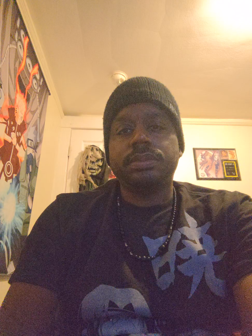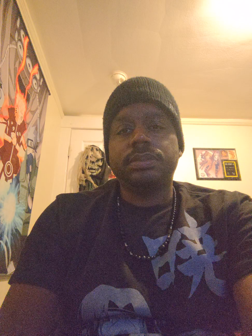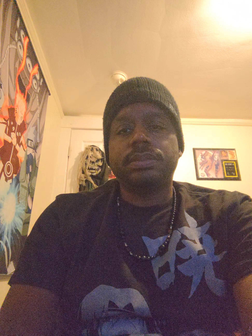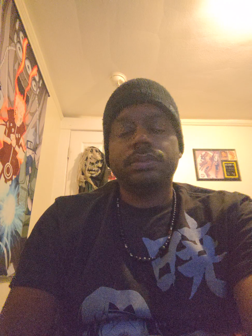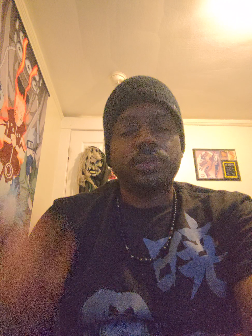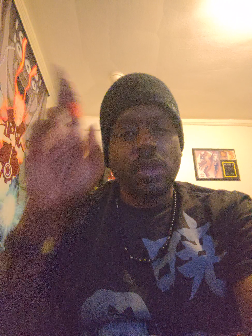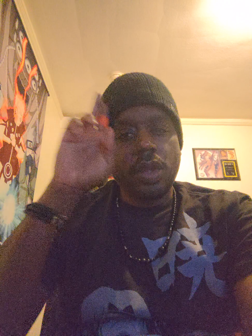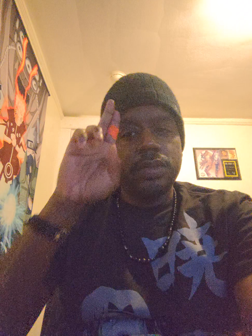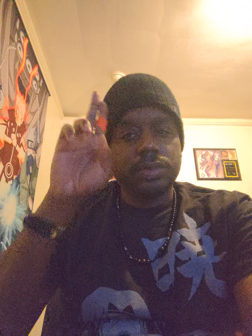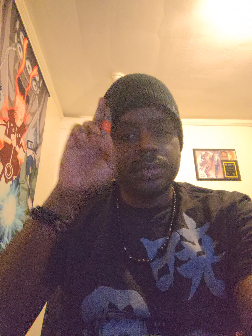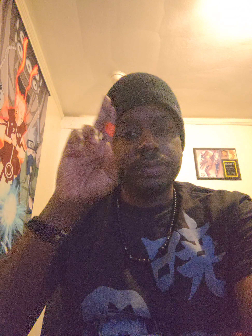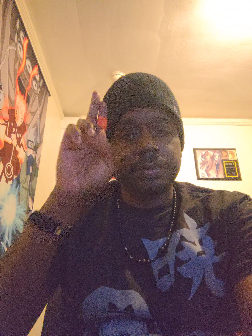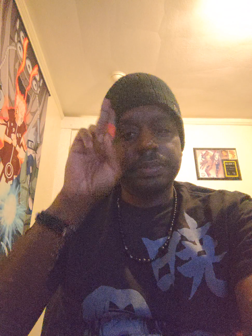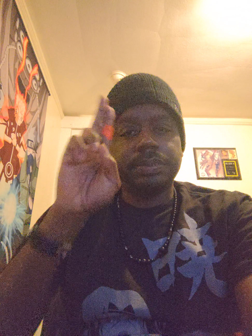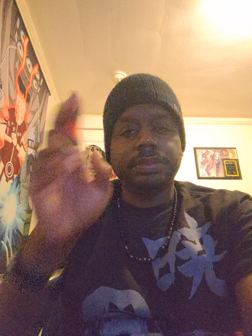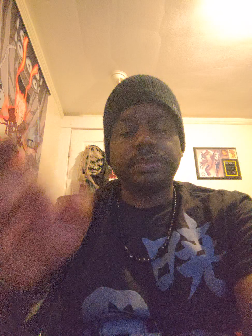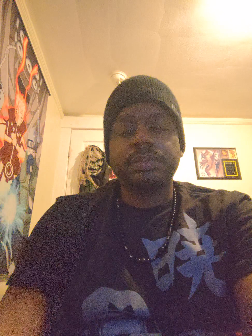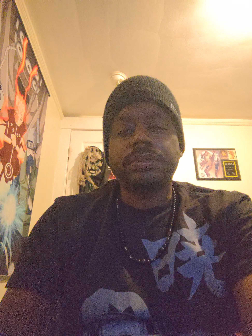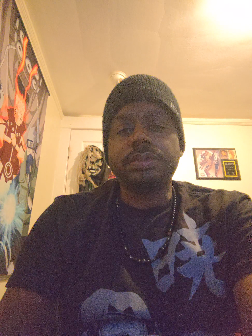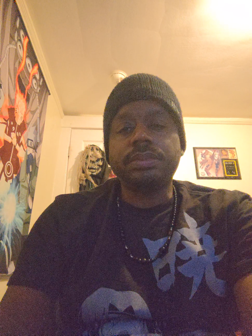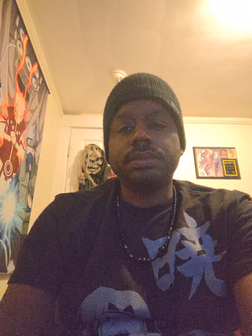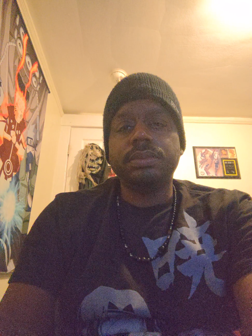uncle